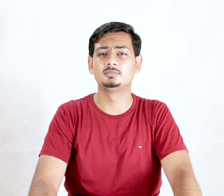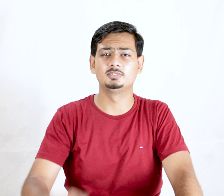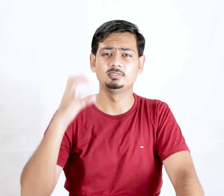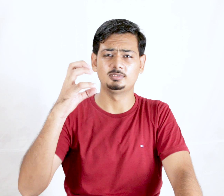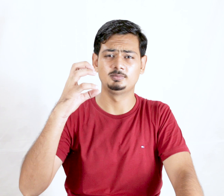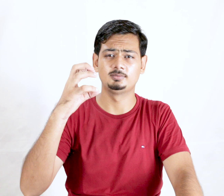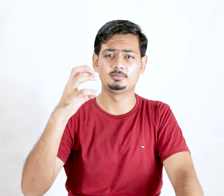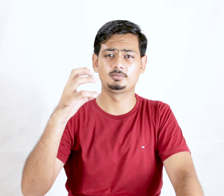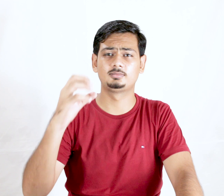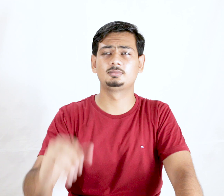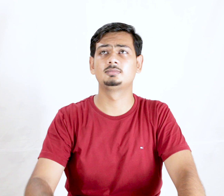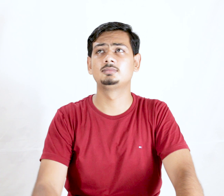stiff